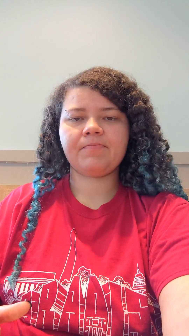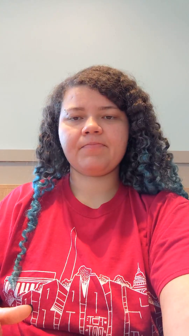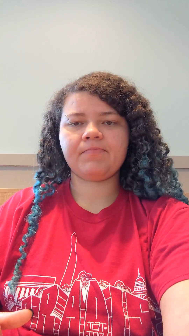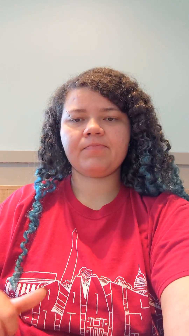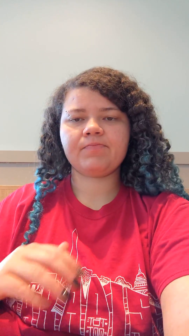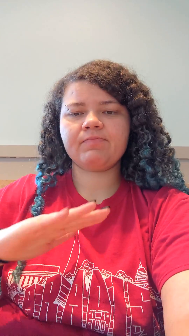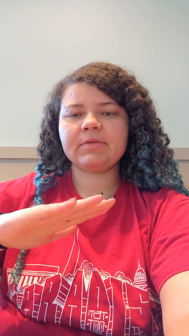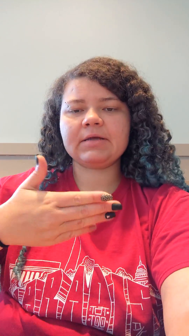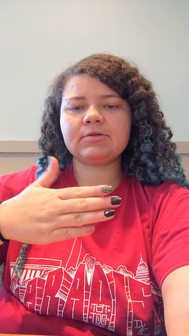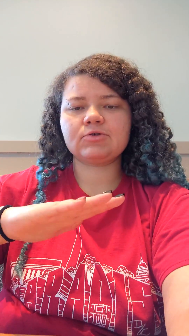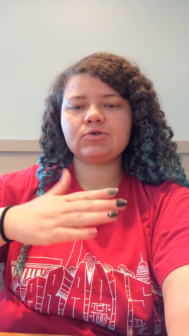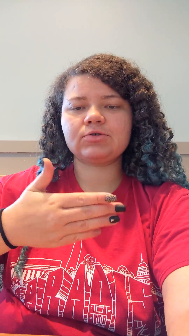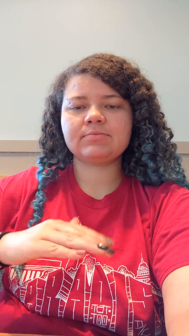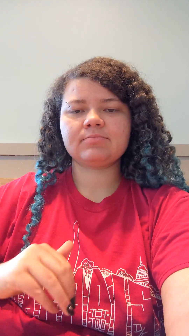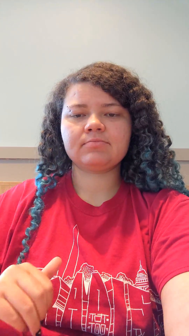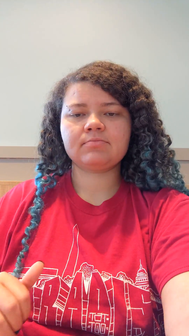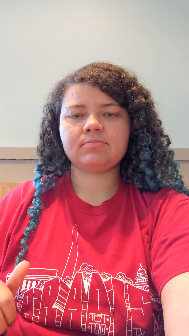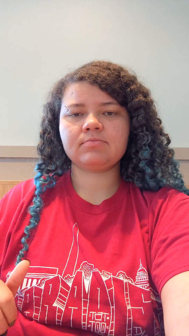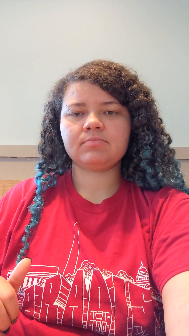kitchen